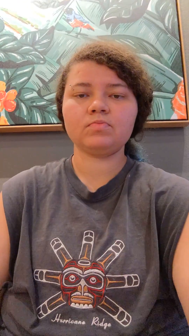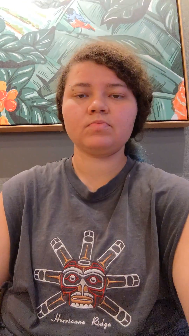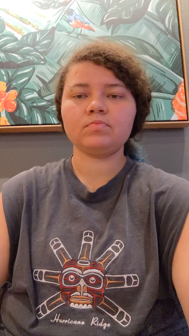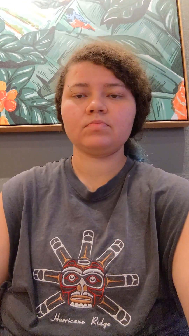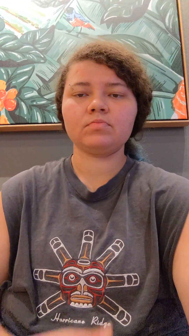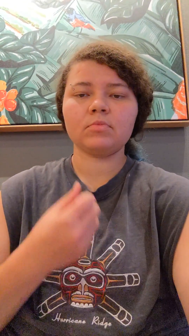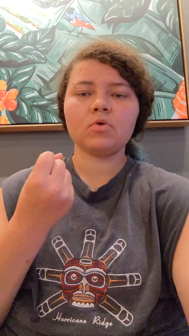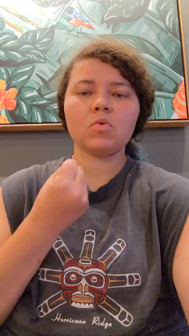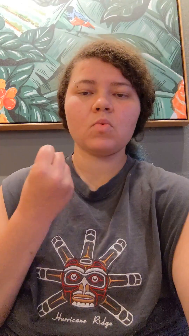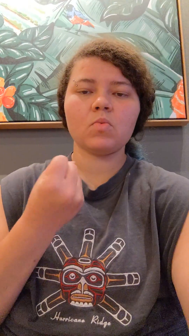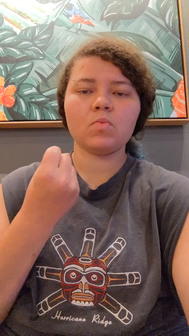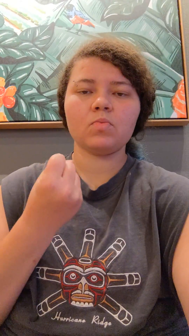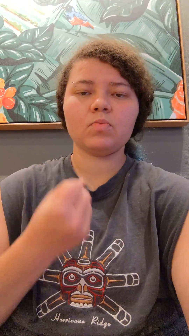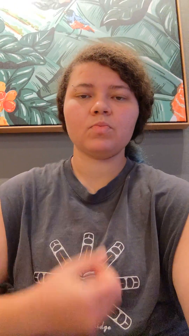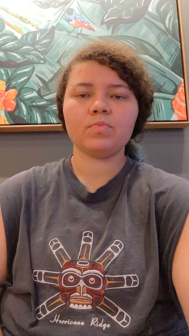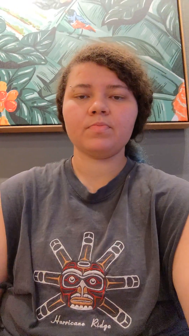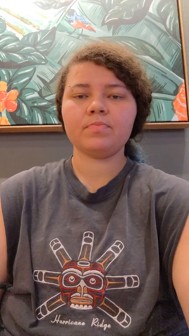hold